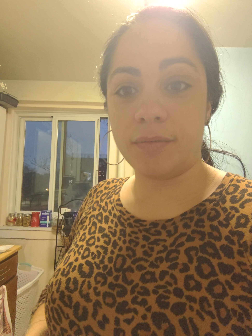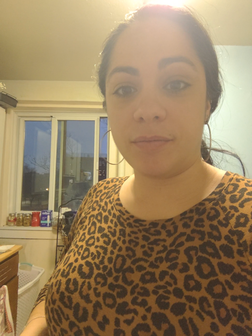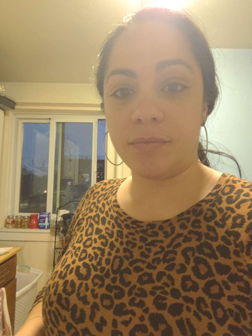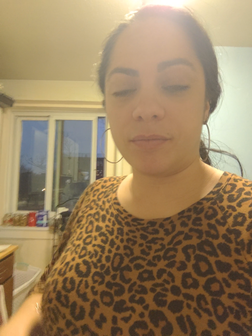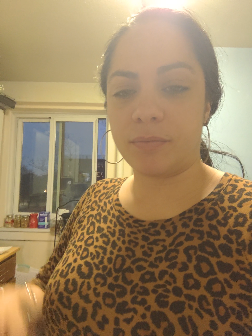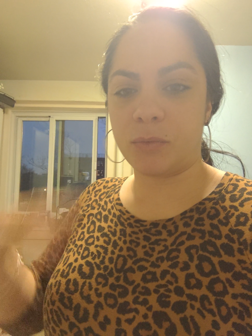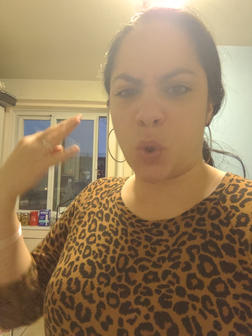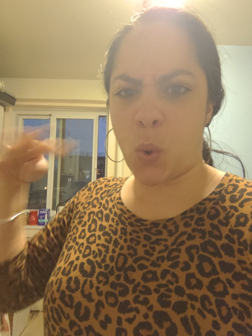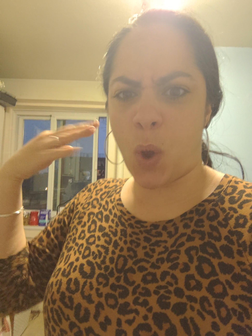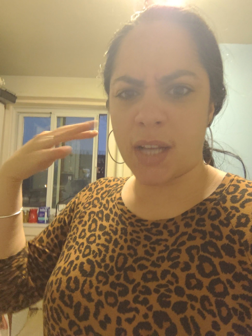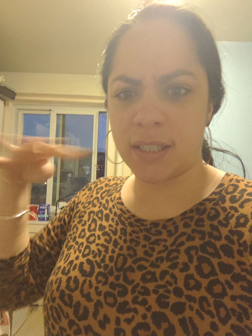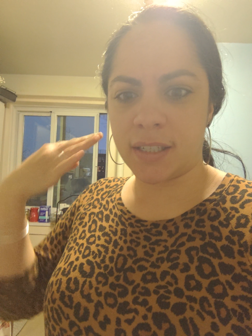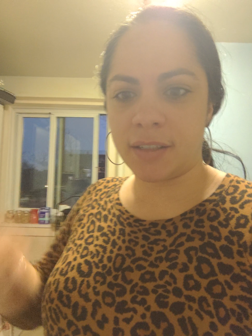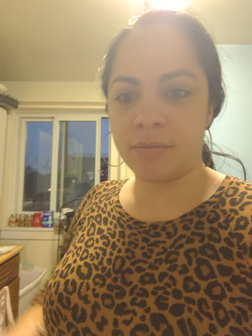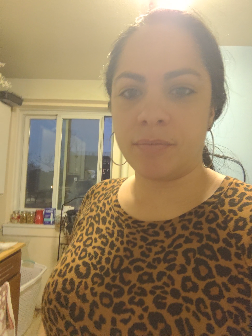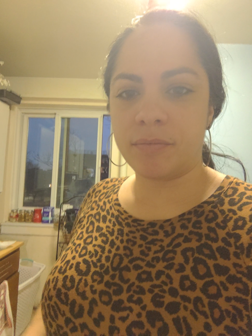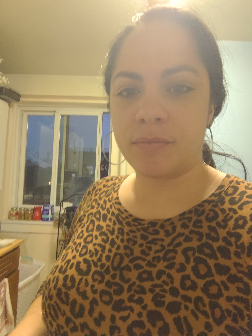noisy